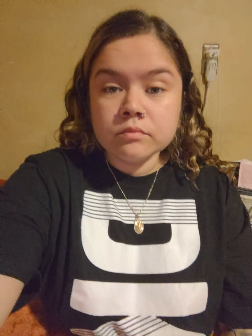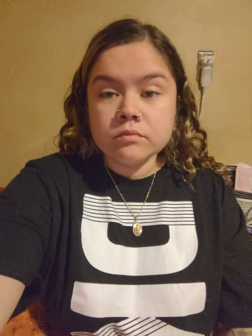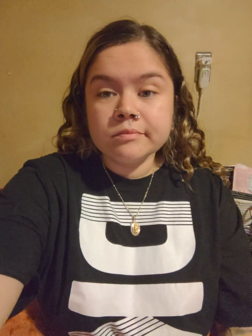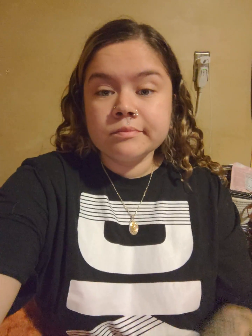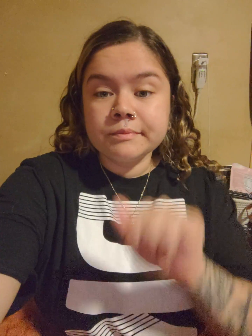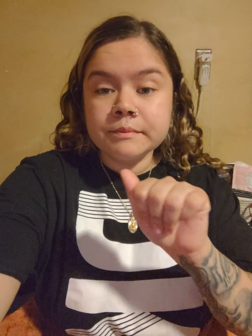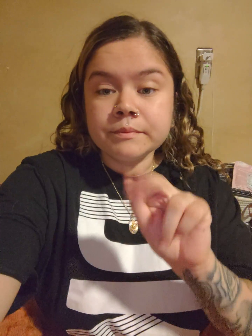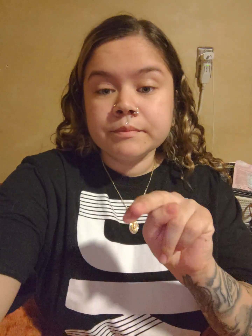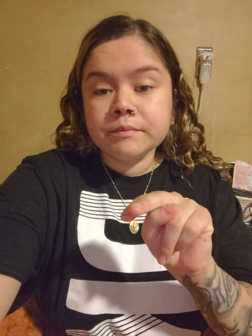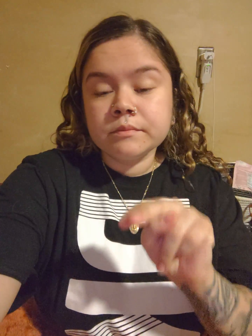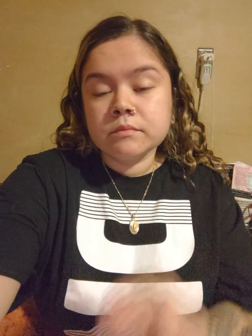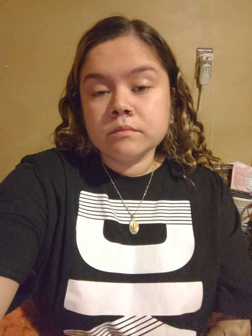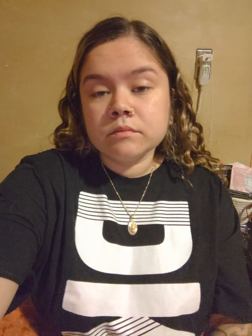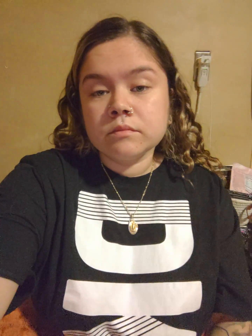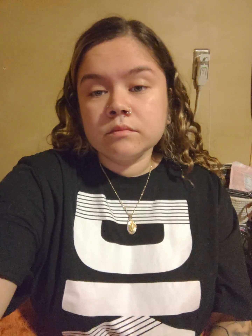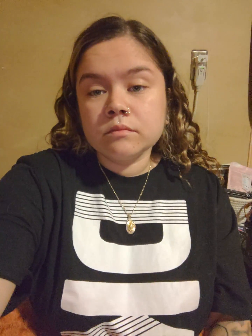an